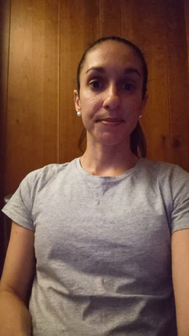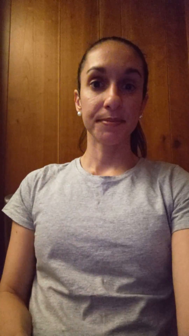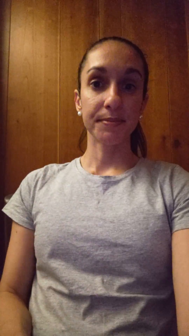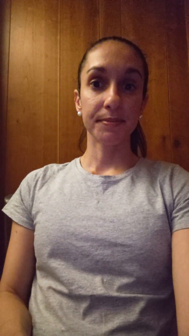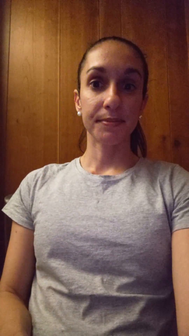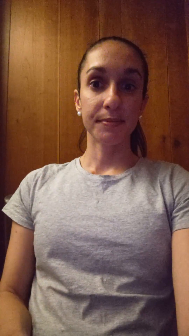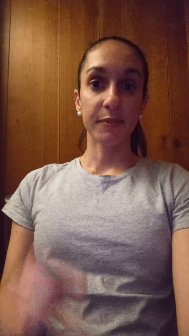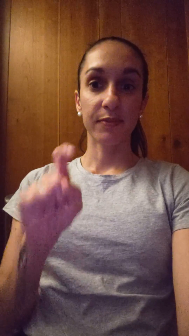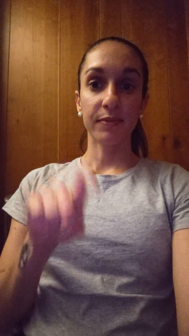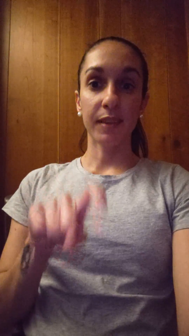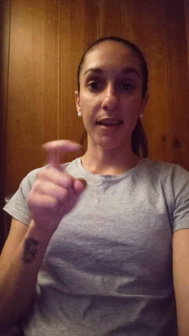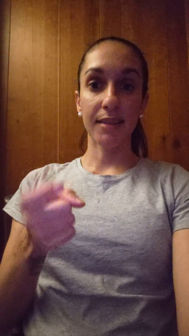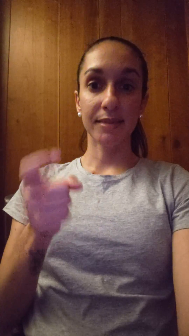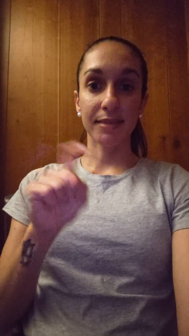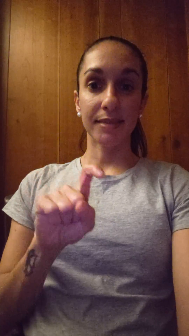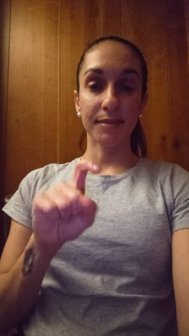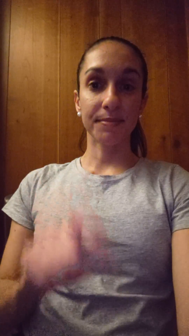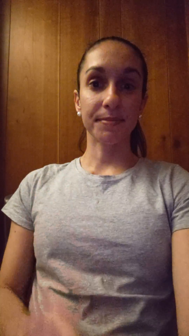friend